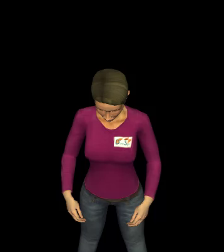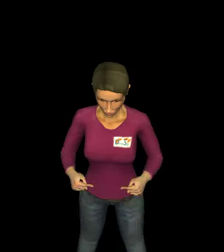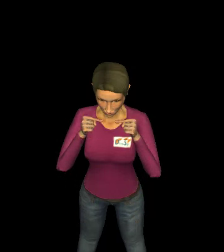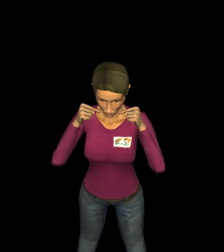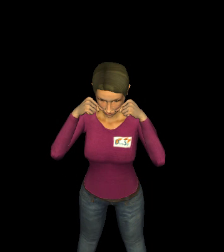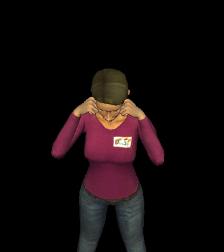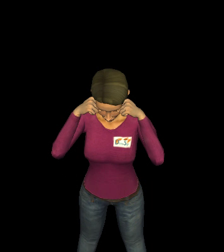يبتسم